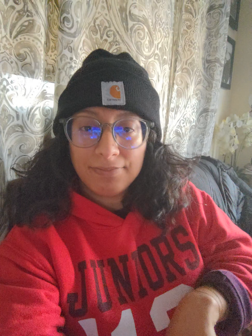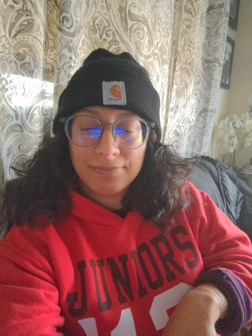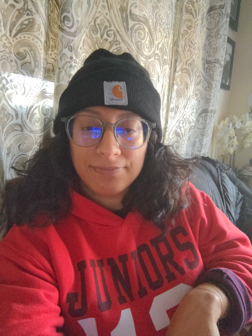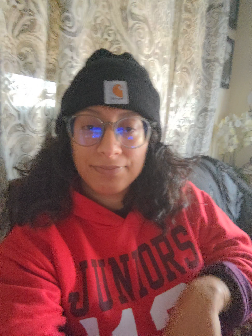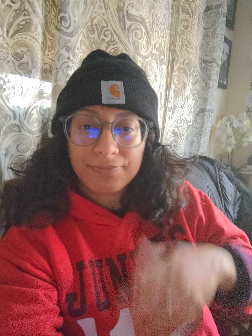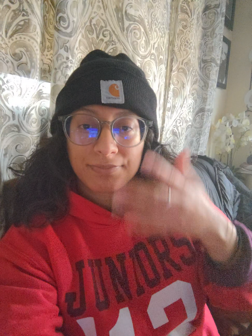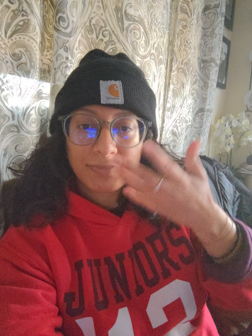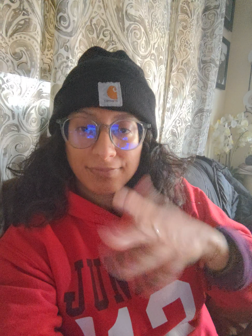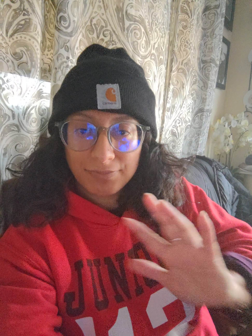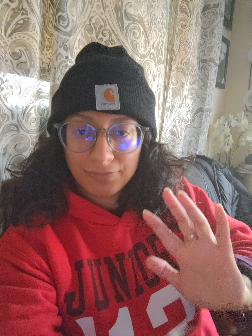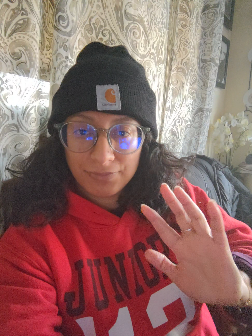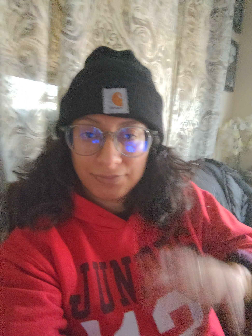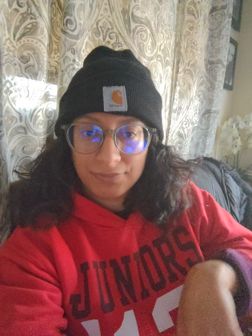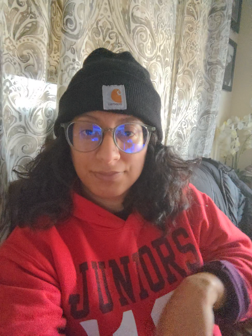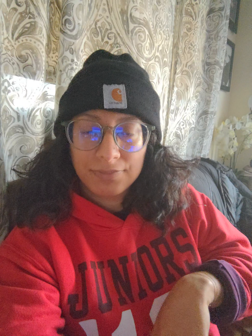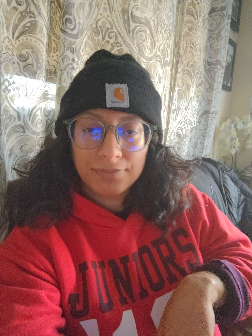finish